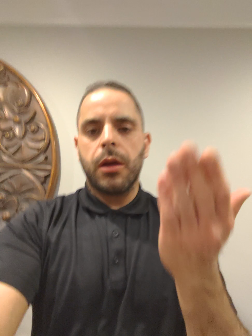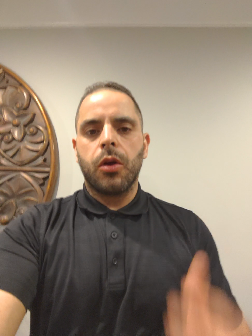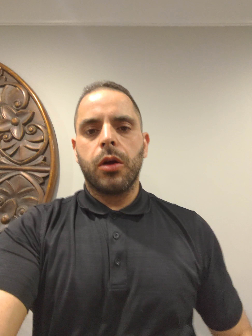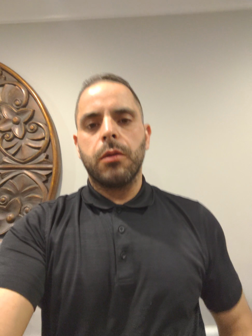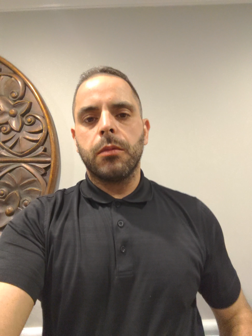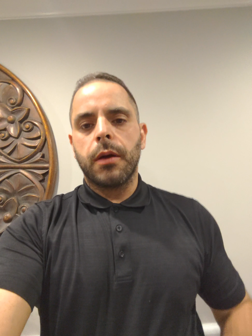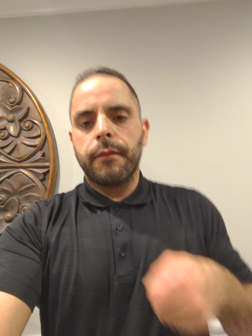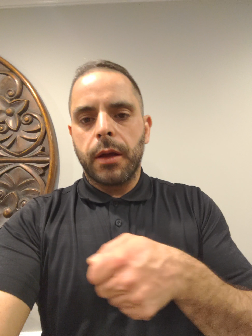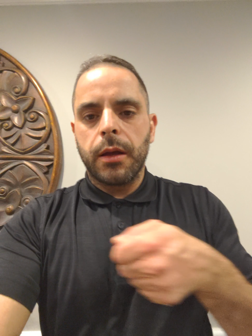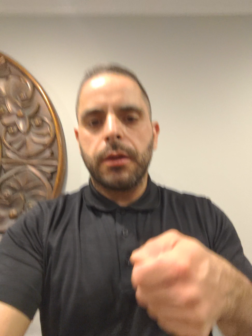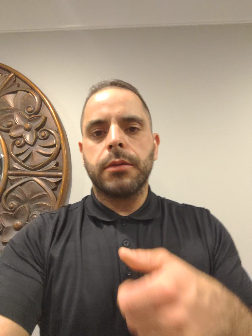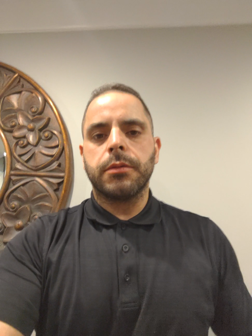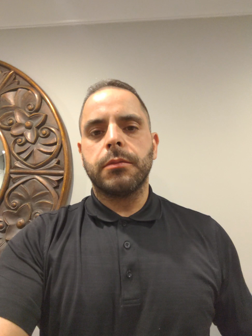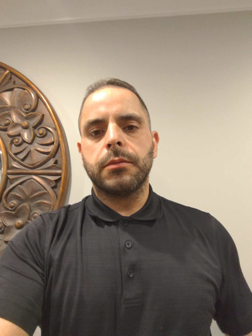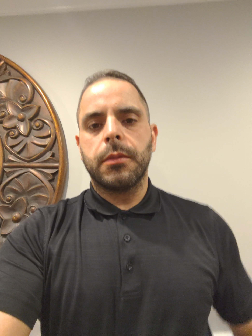vacuum